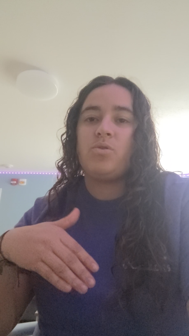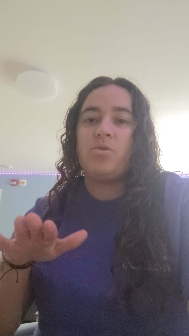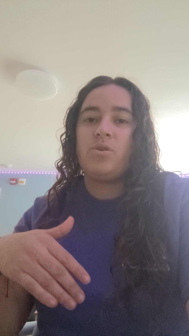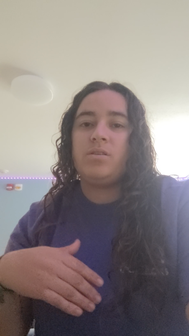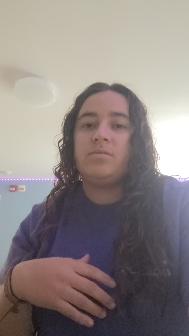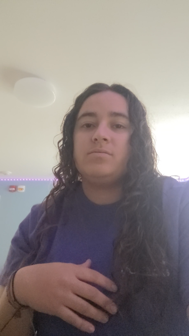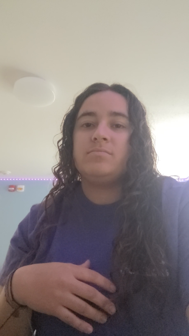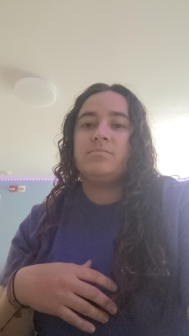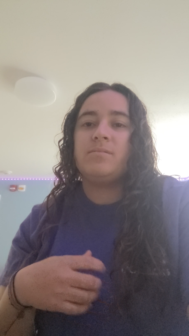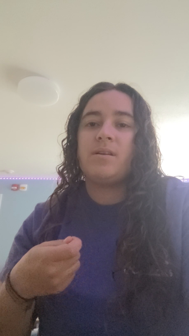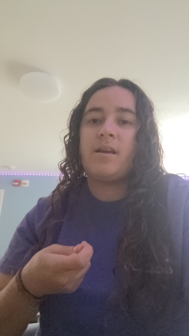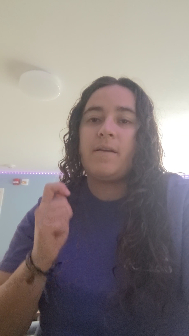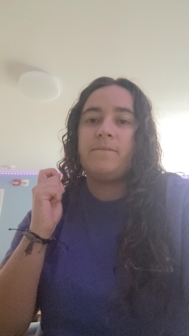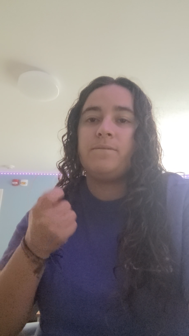shovel